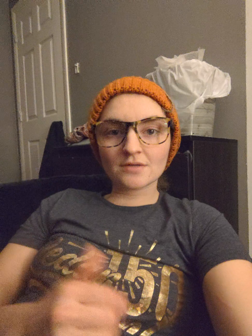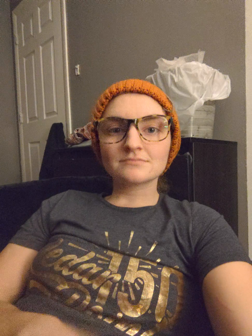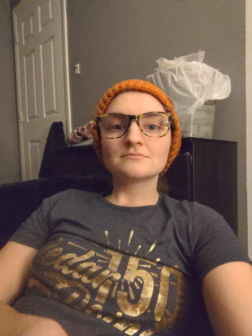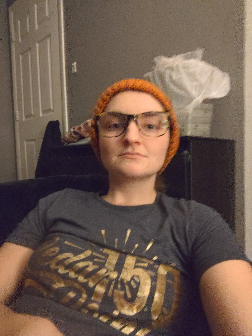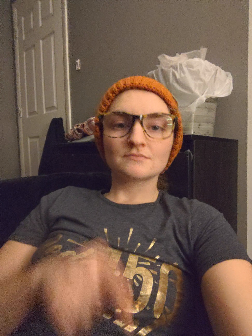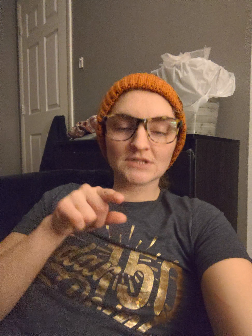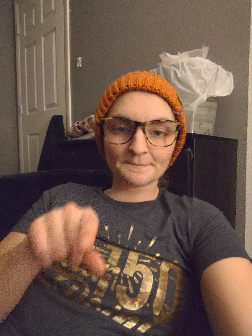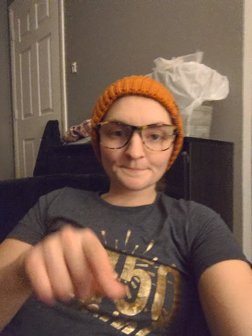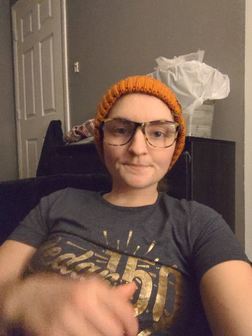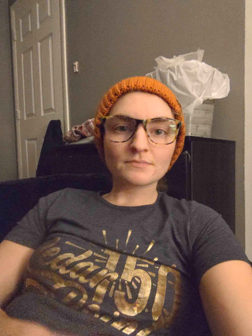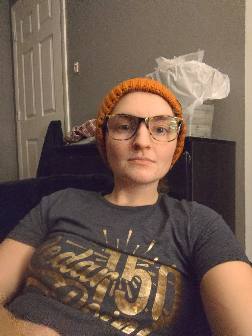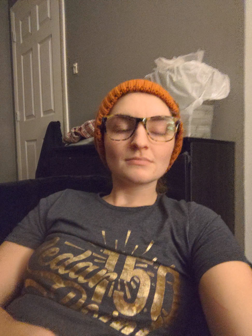there